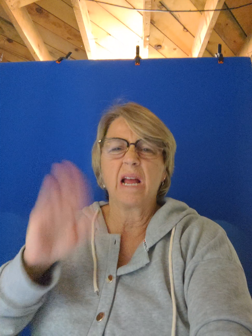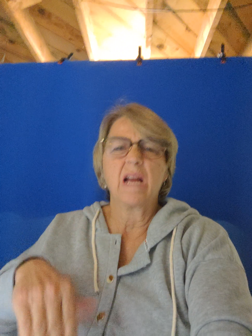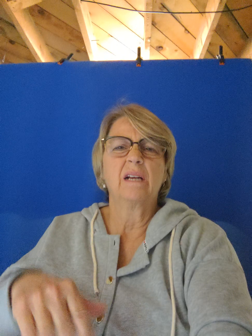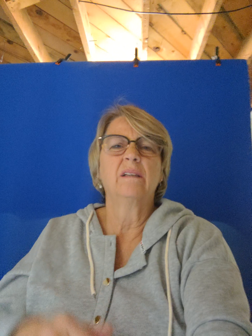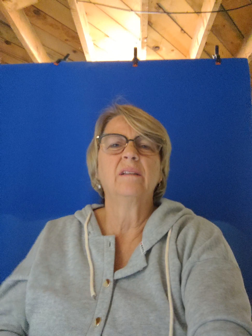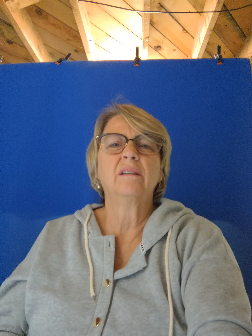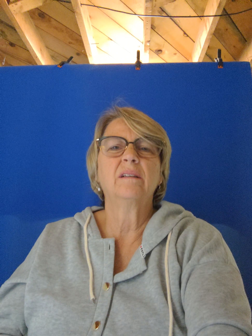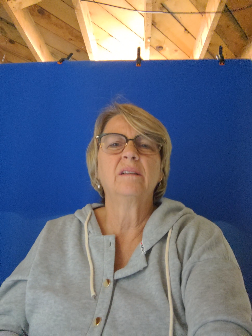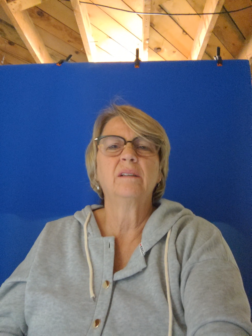bad